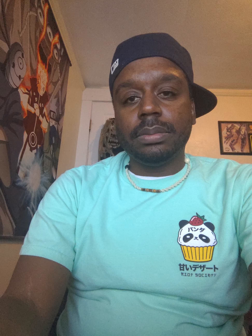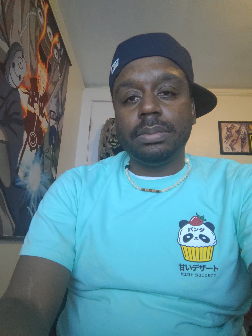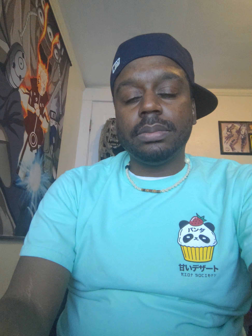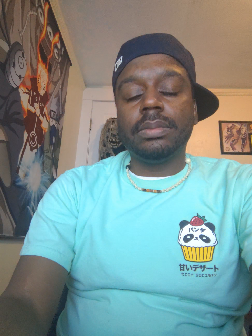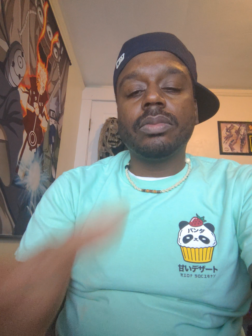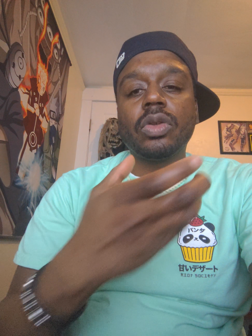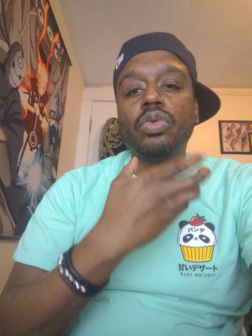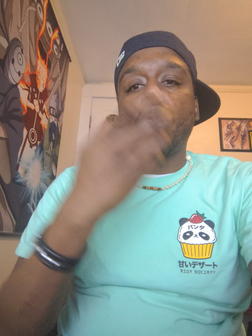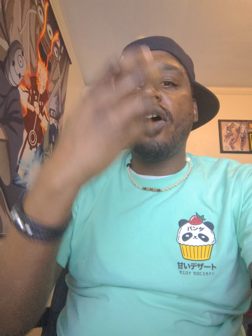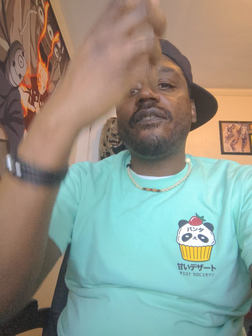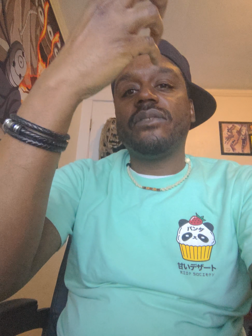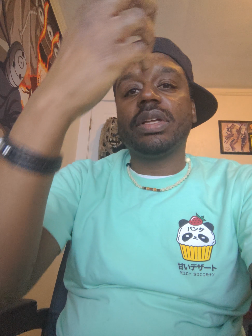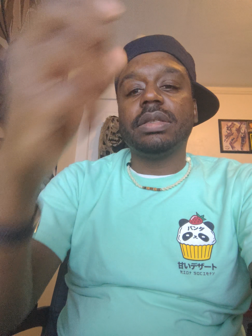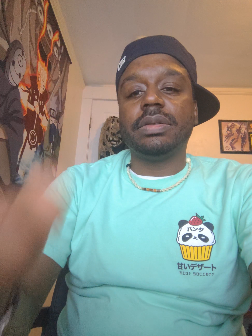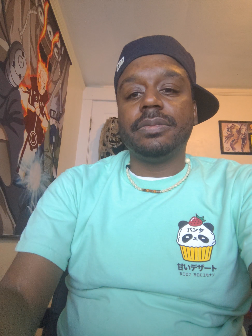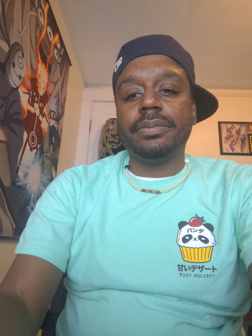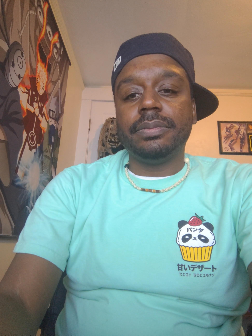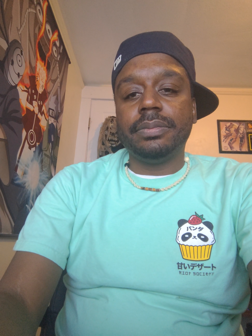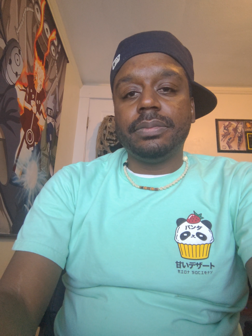giraffe